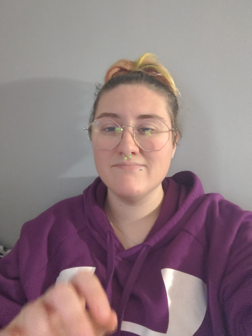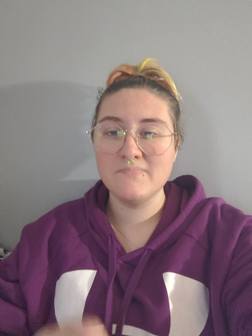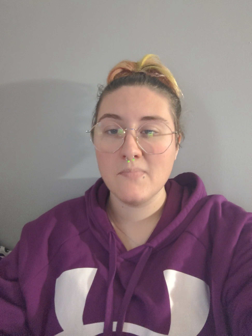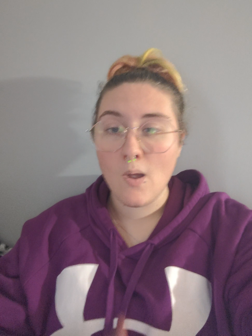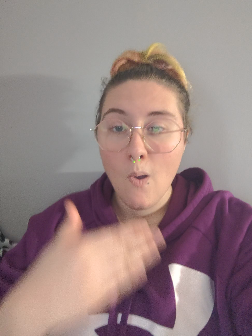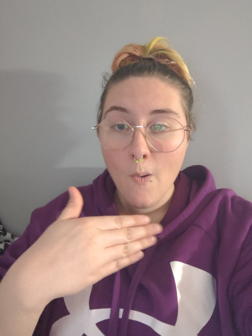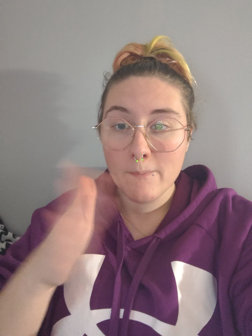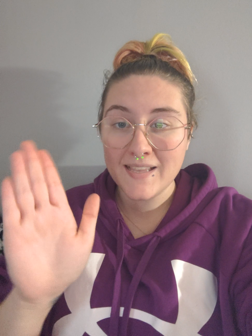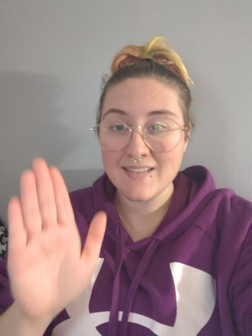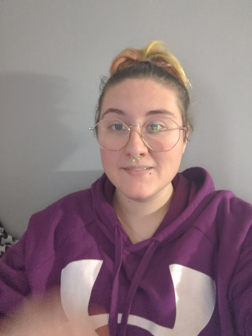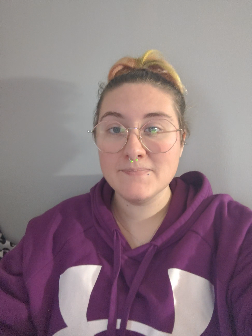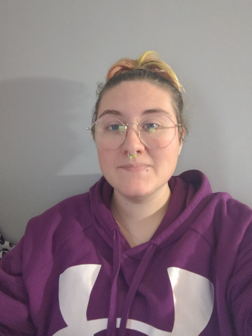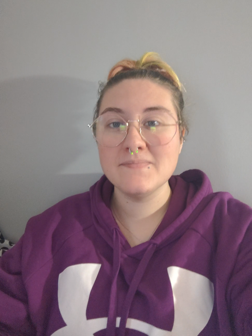open